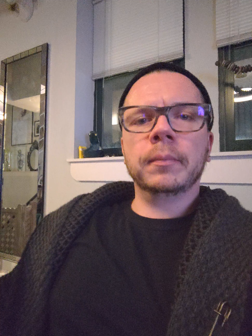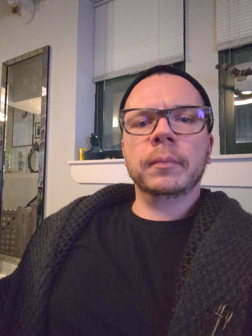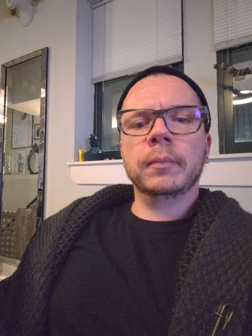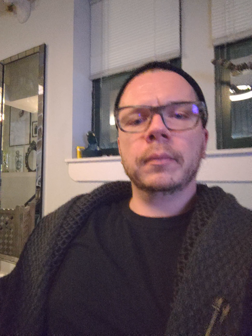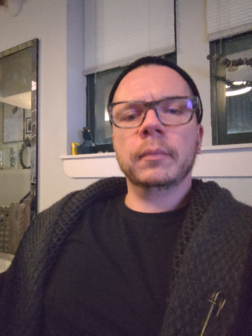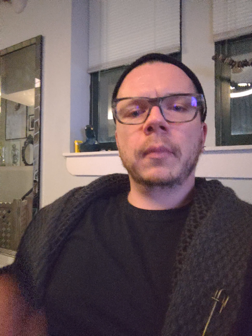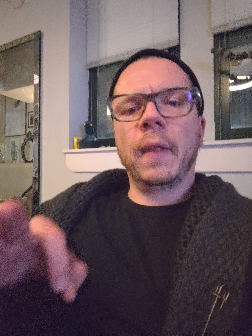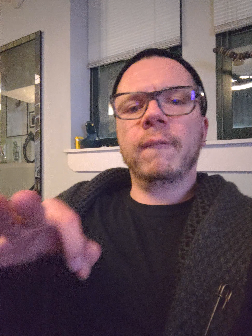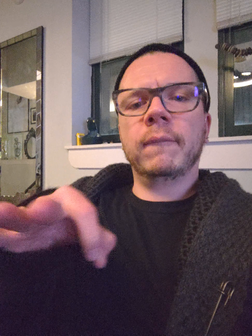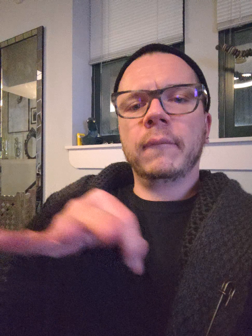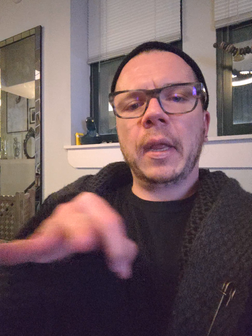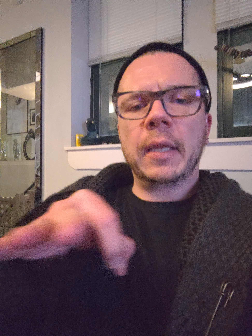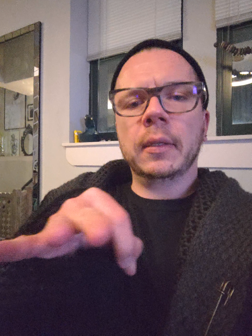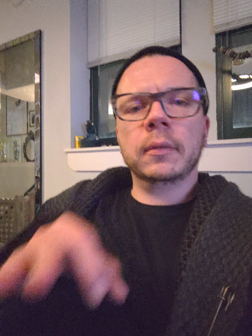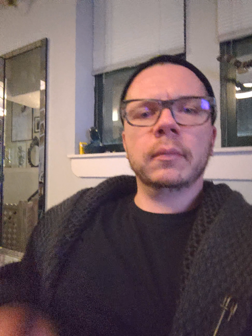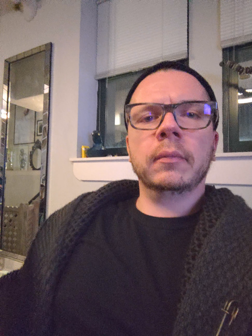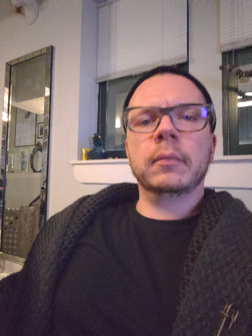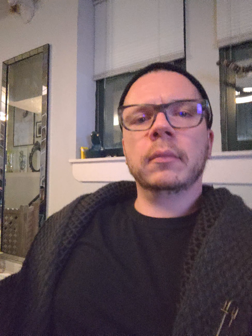feet